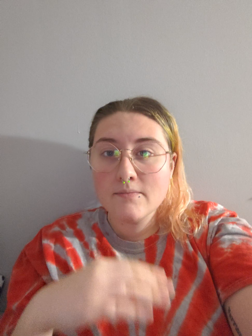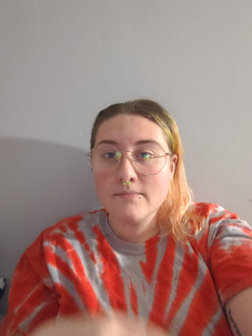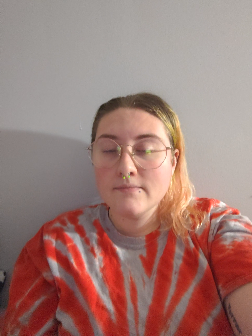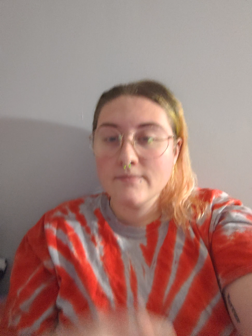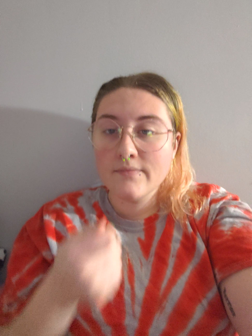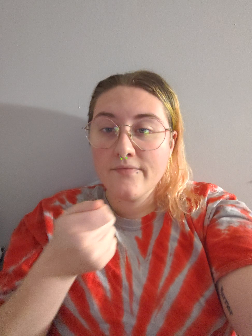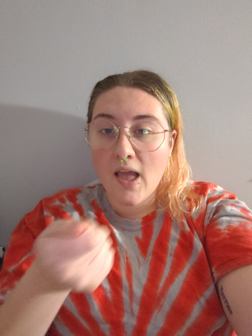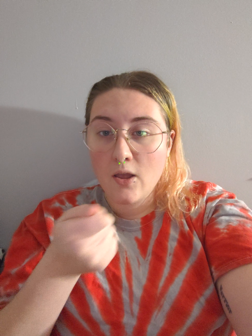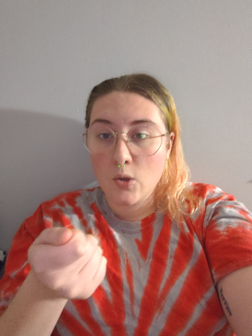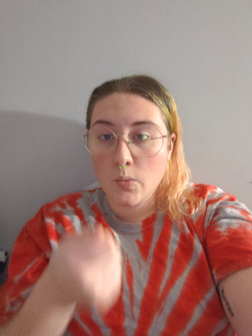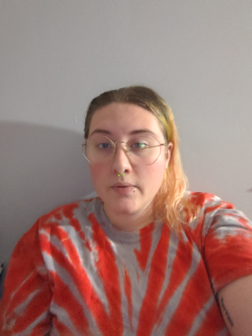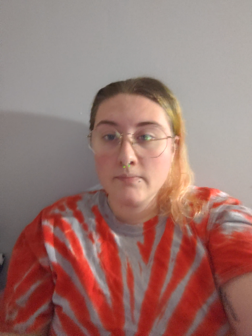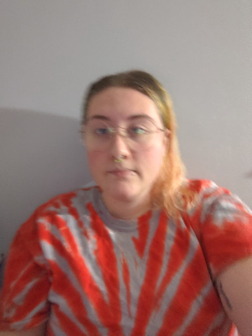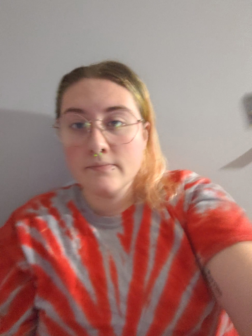vacuum